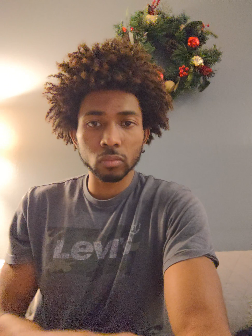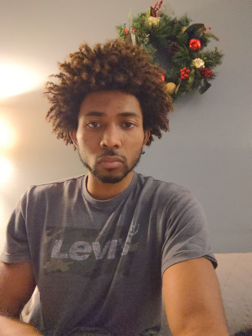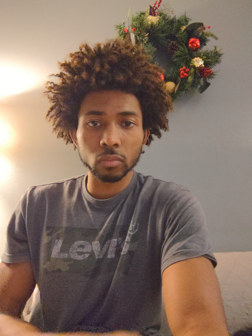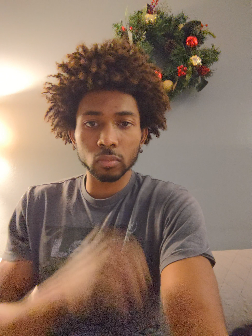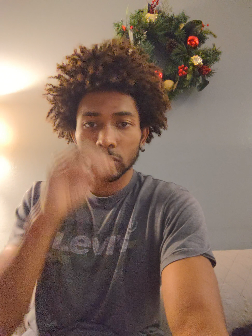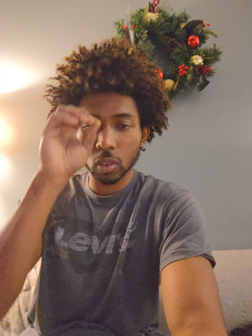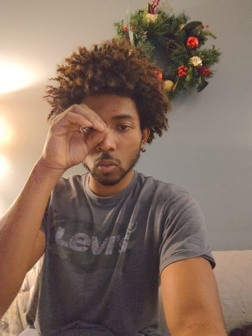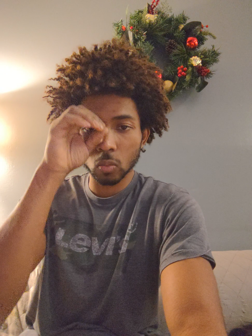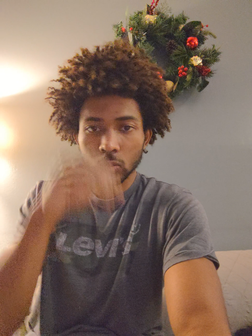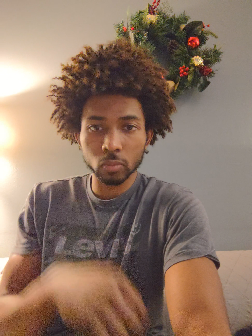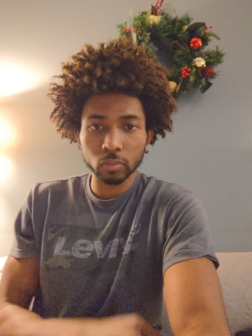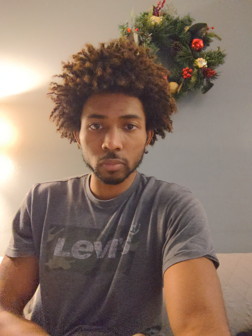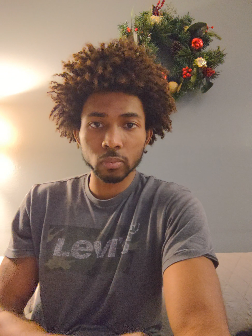owl